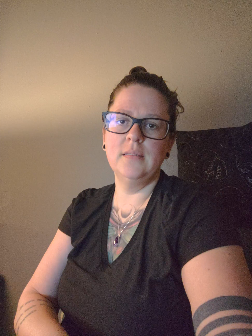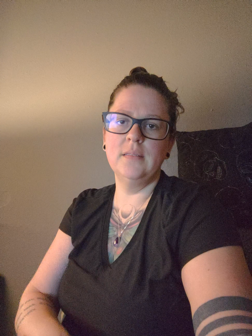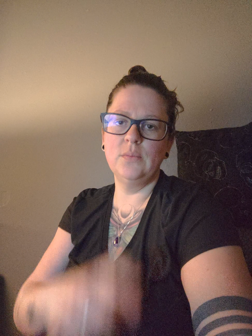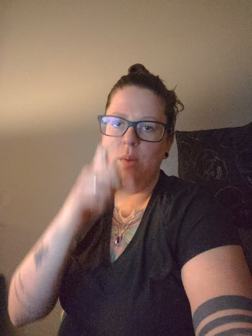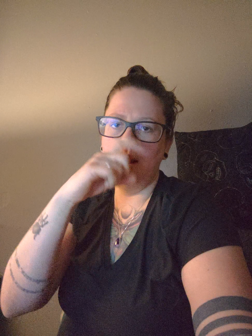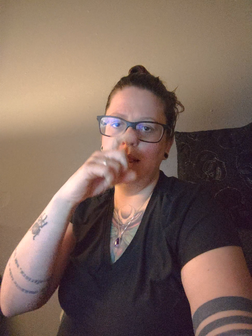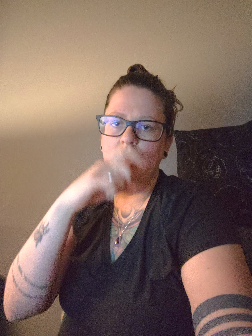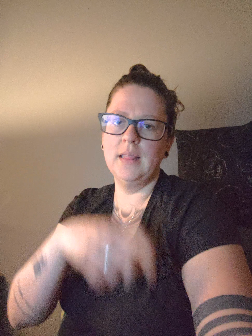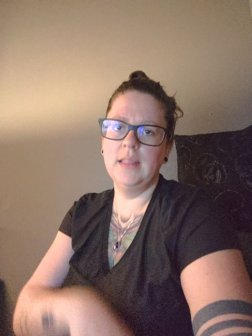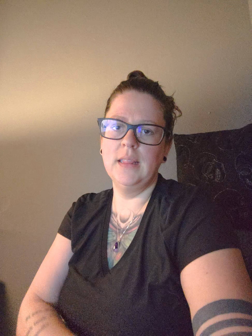doll